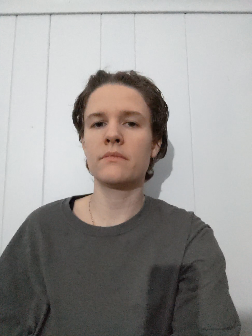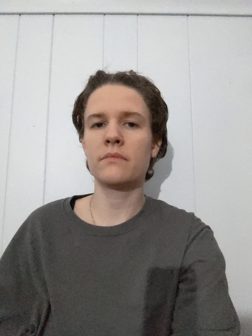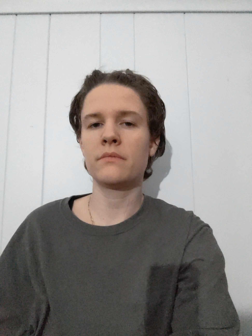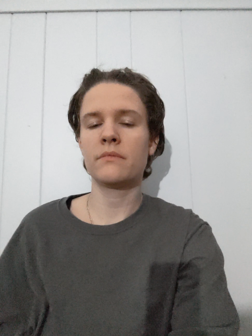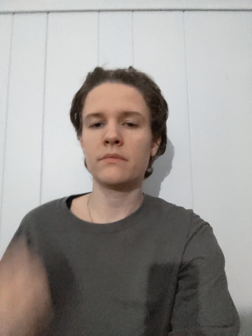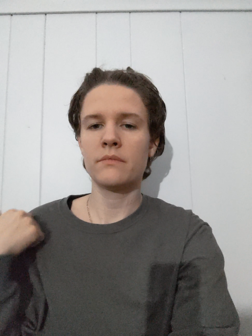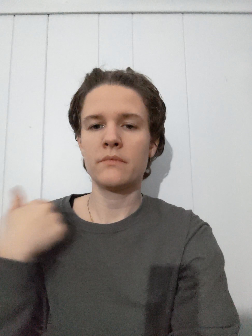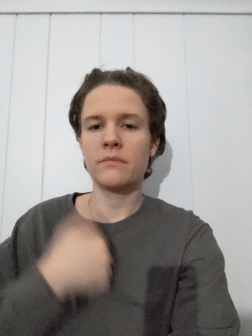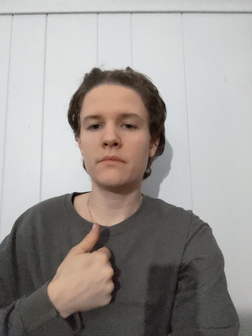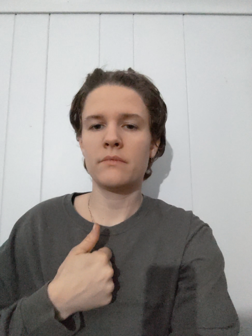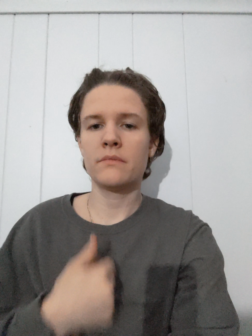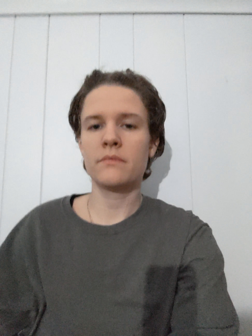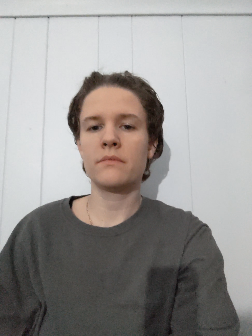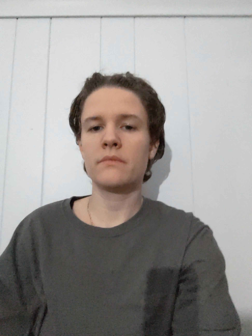jacket